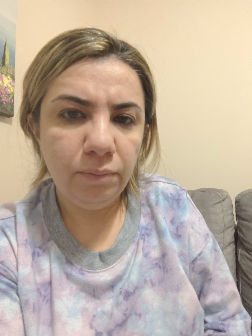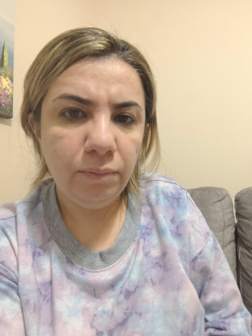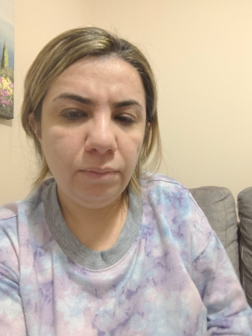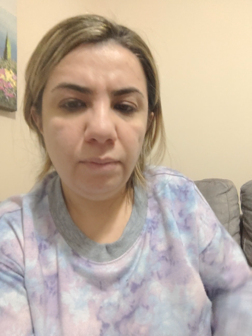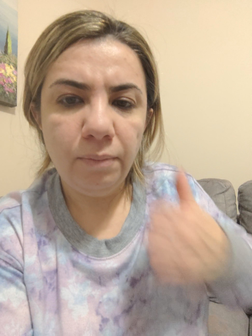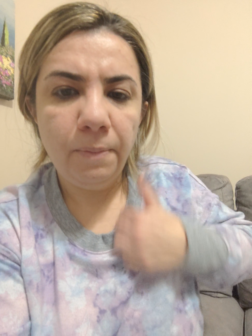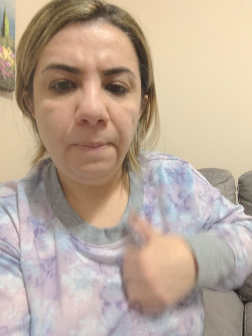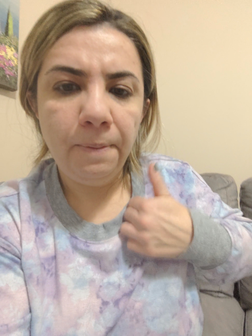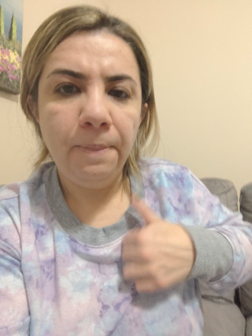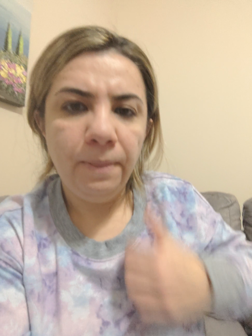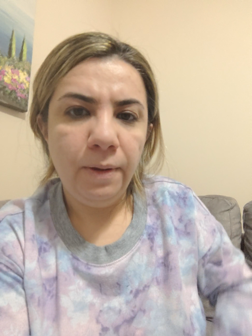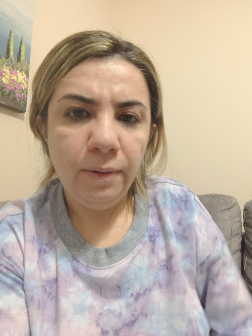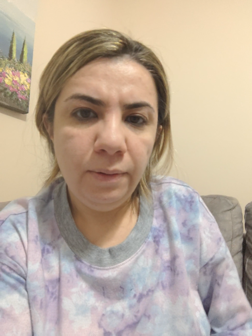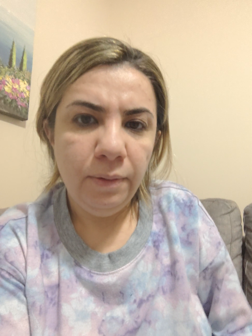bath